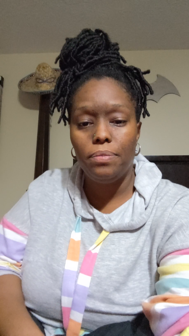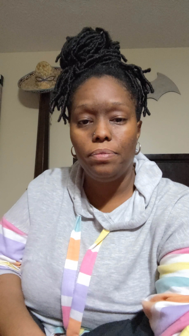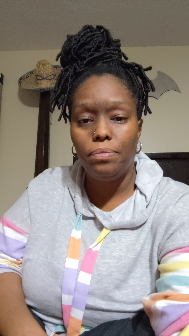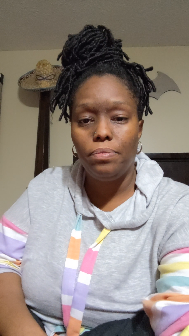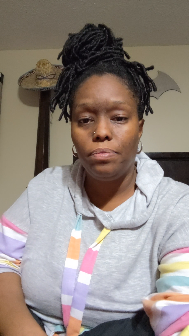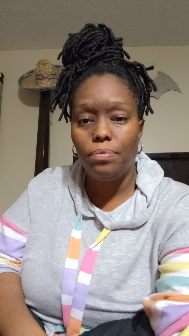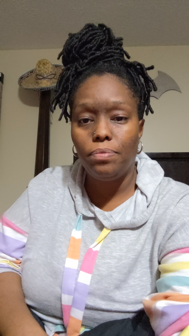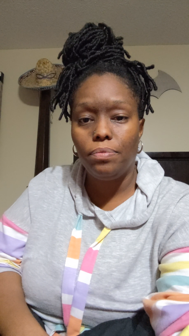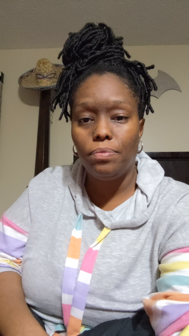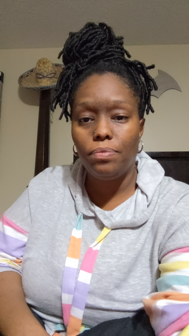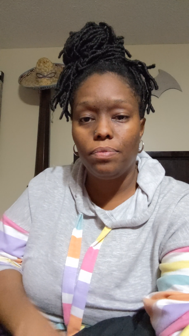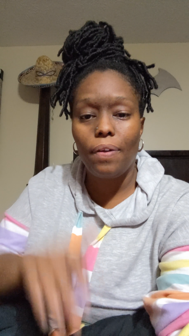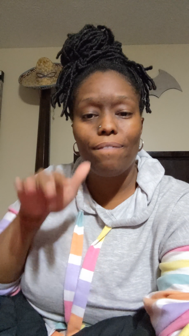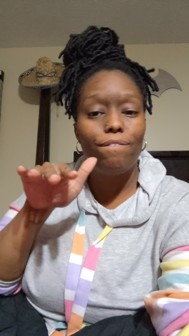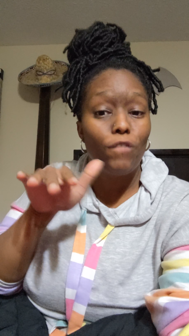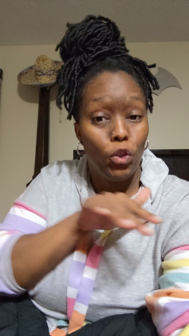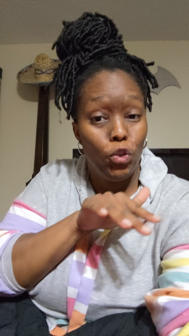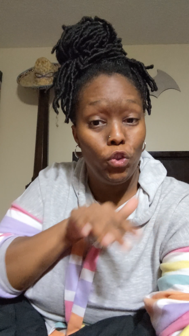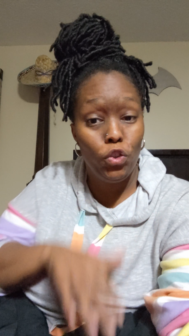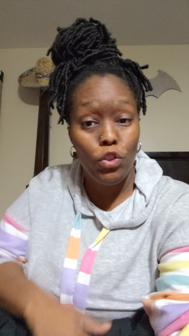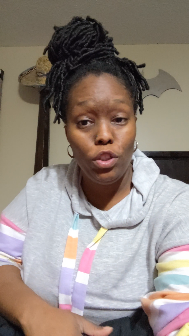full